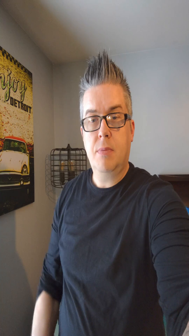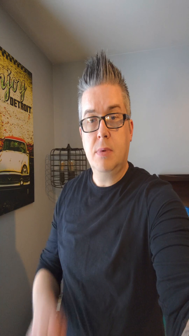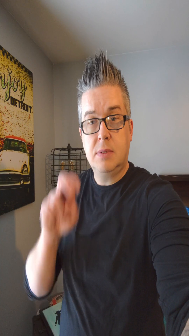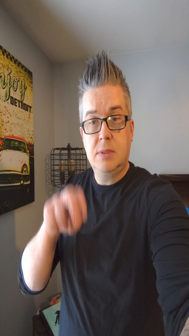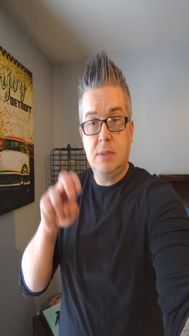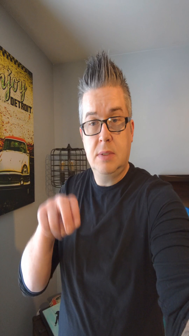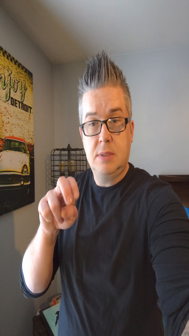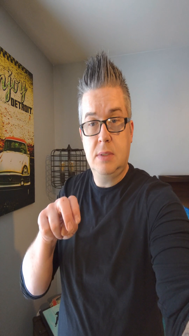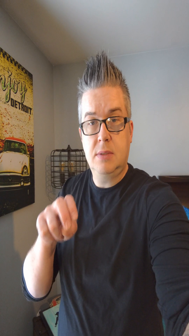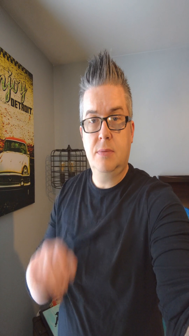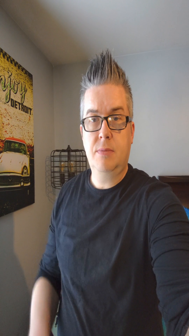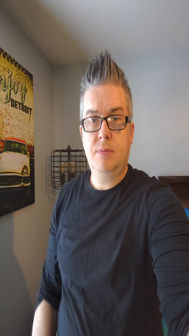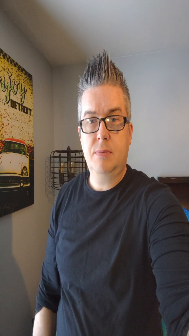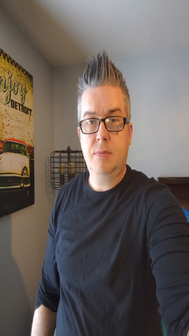chair